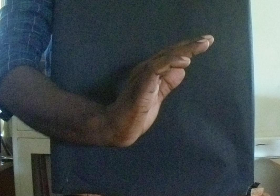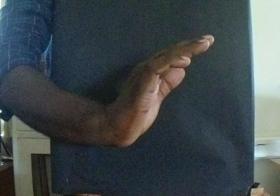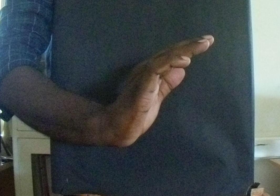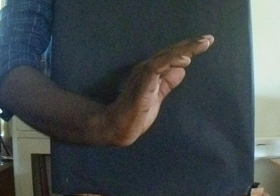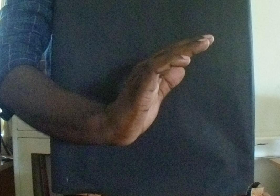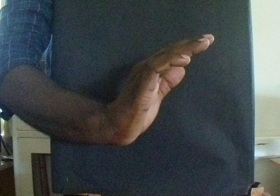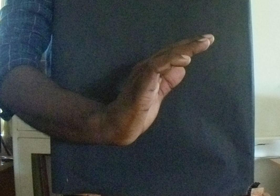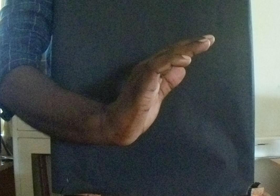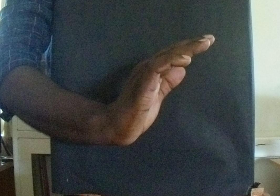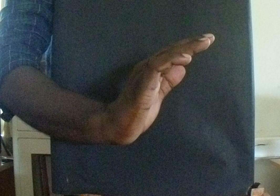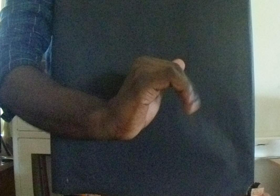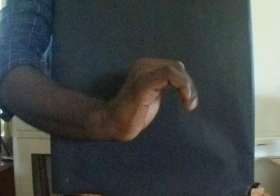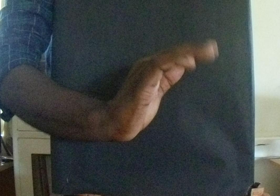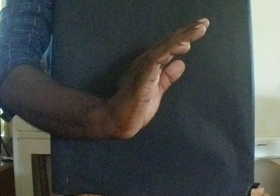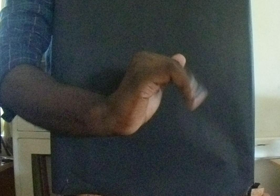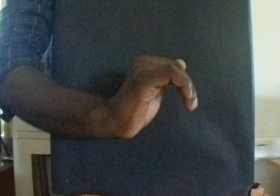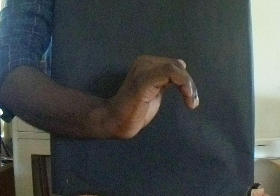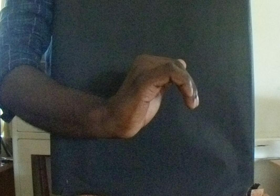call